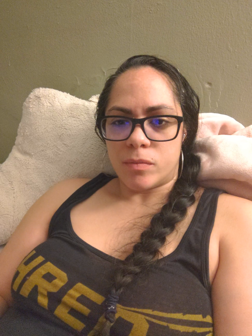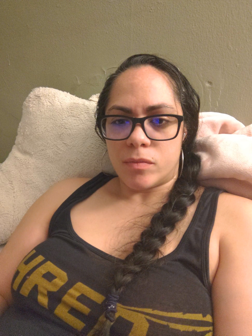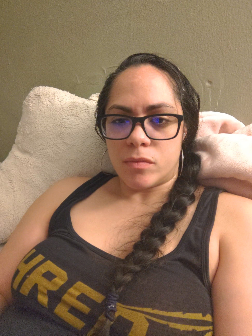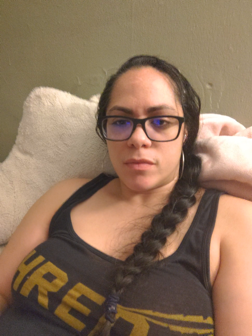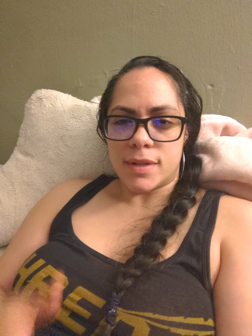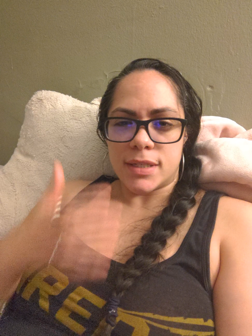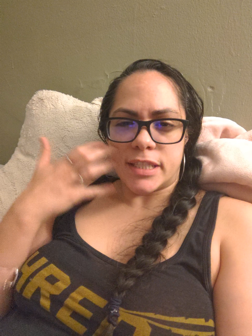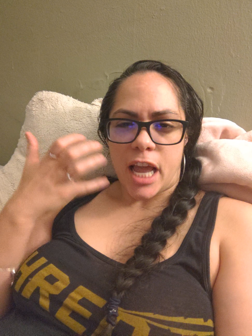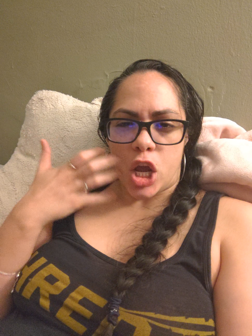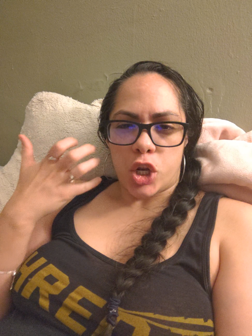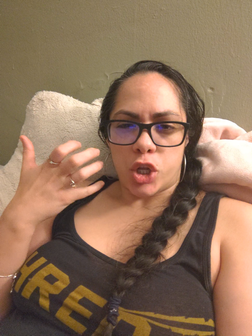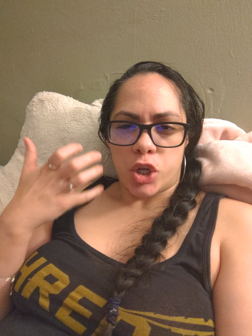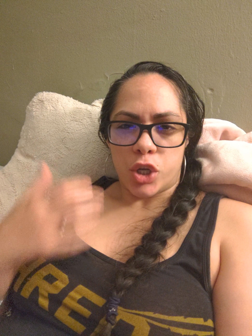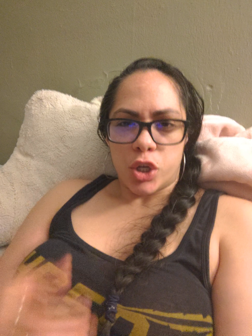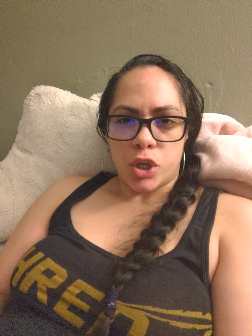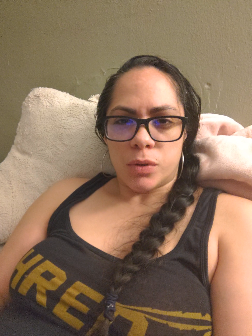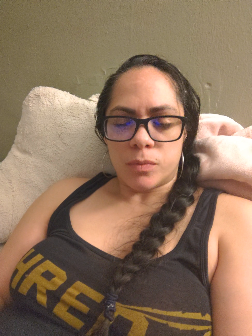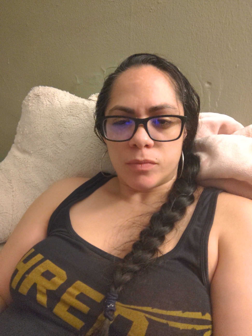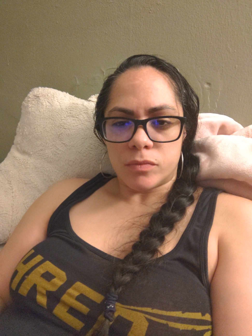tiger